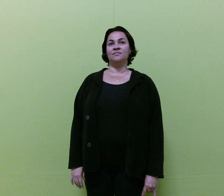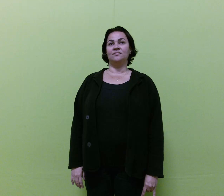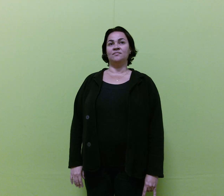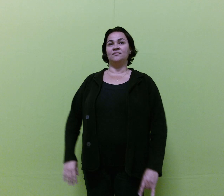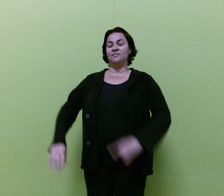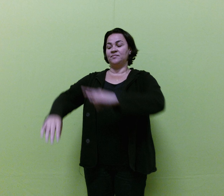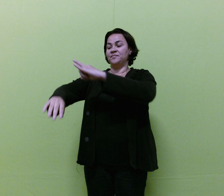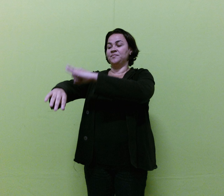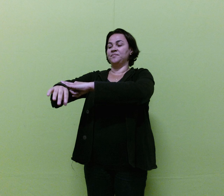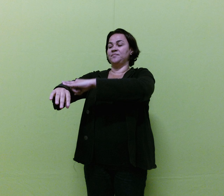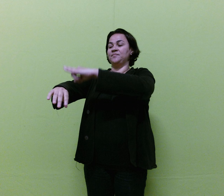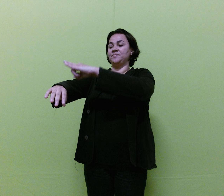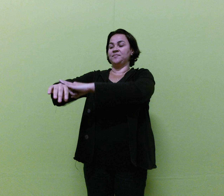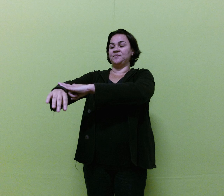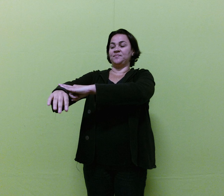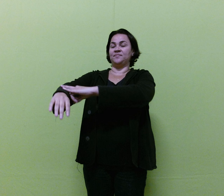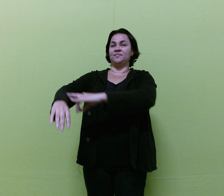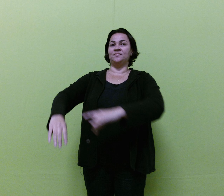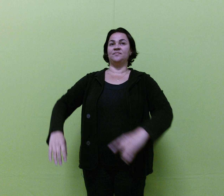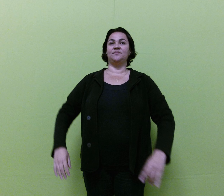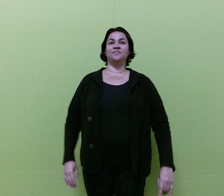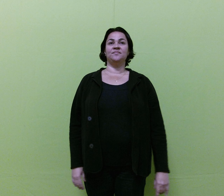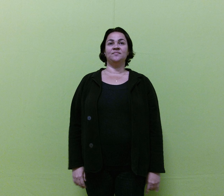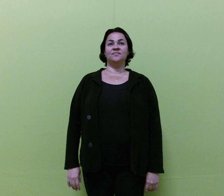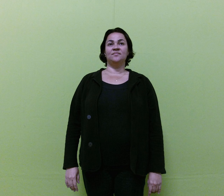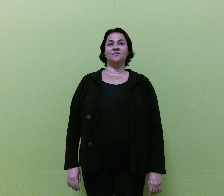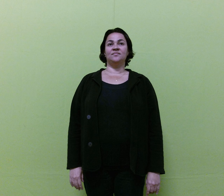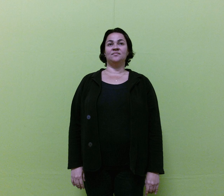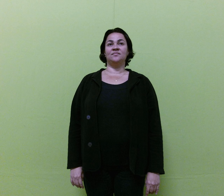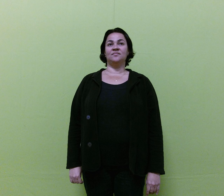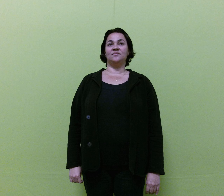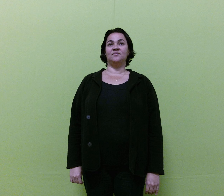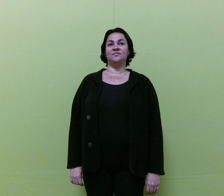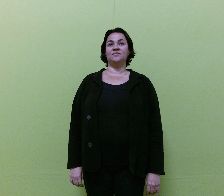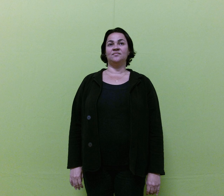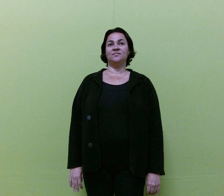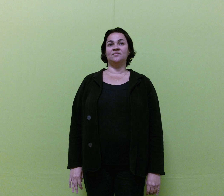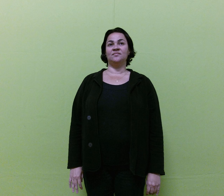banheiro